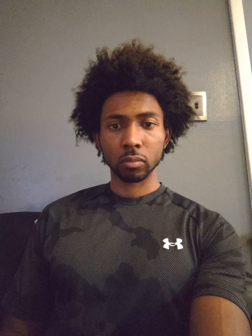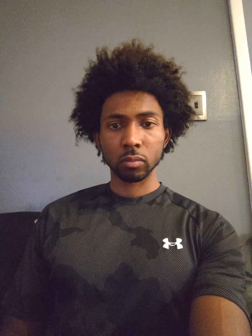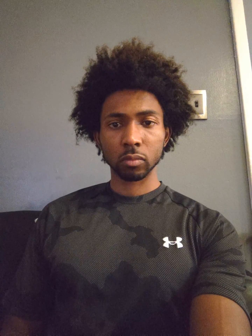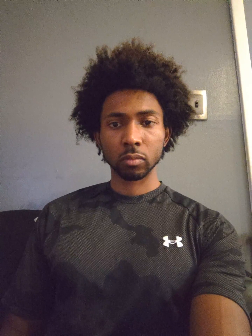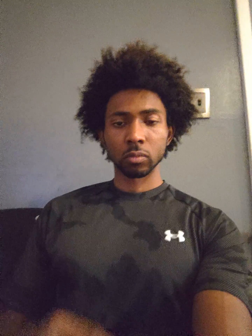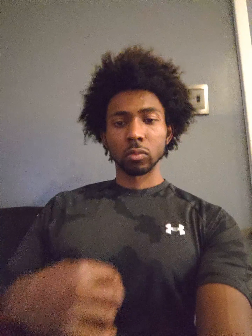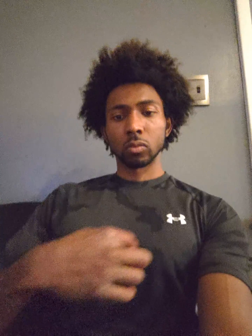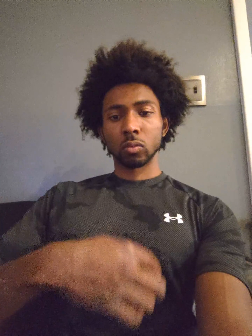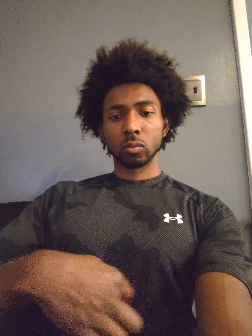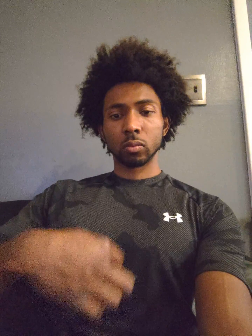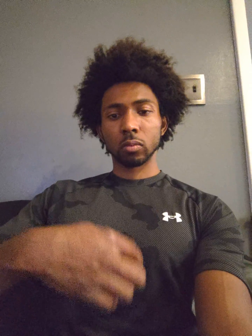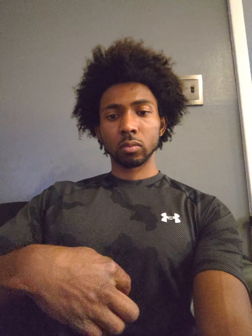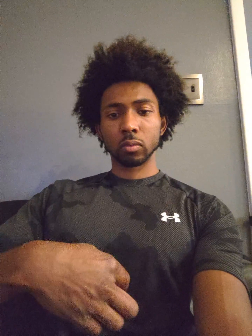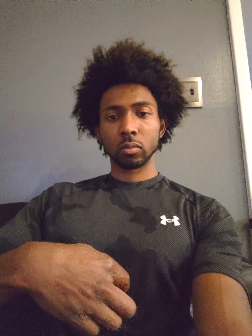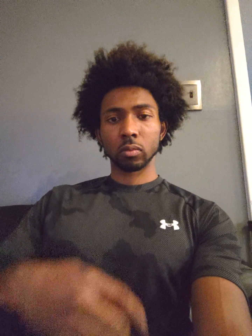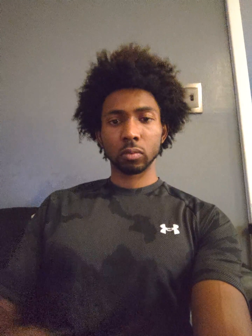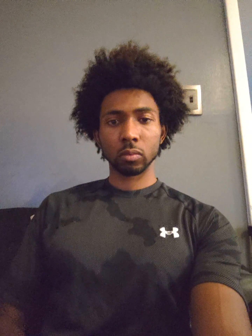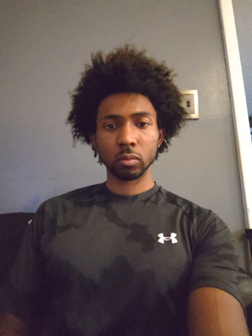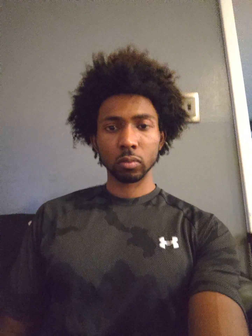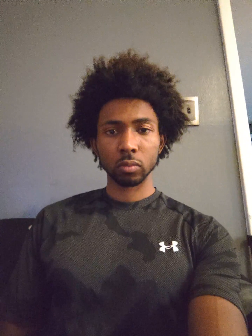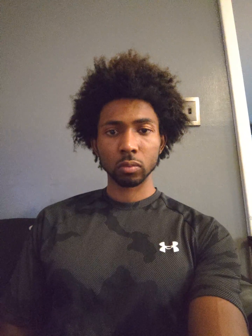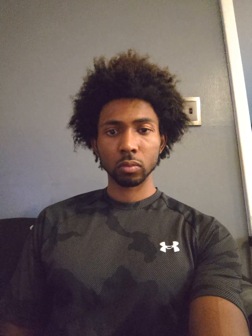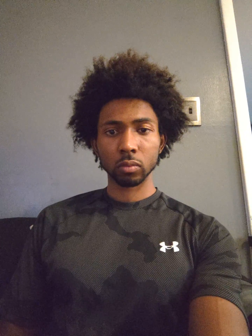belly button